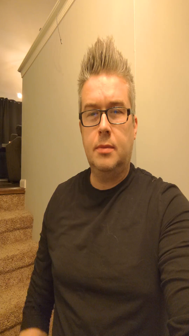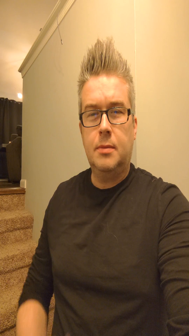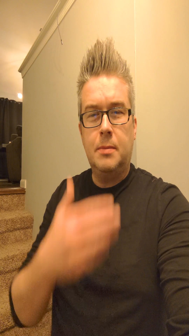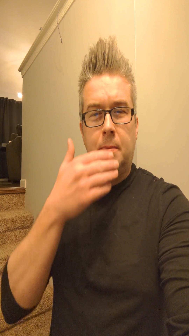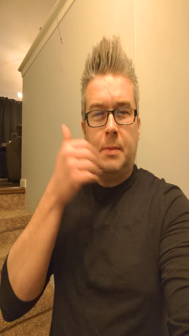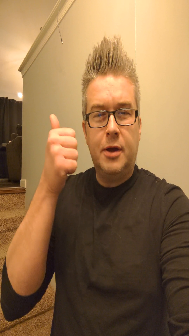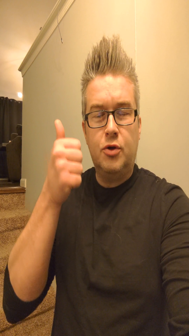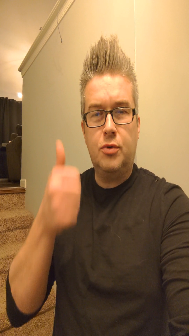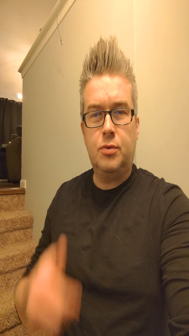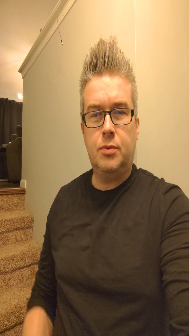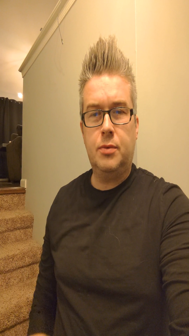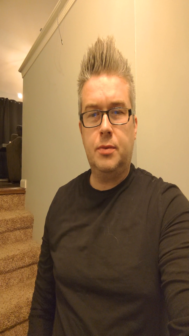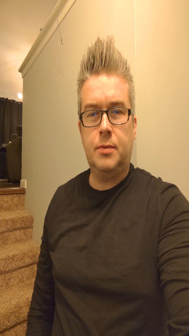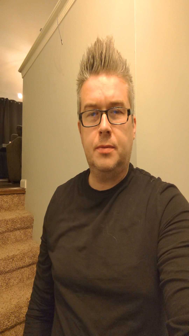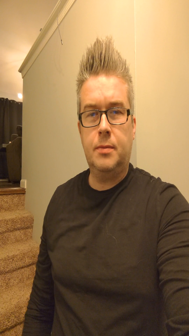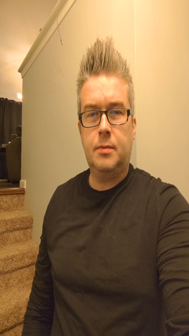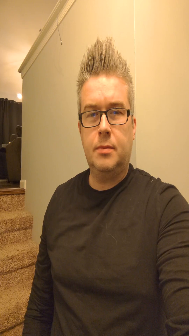better